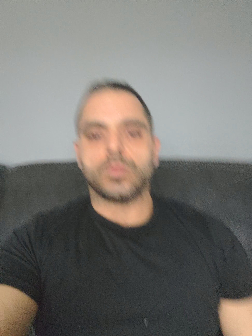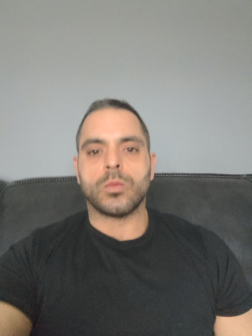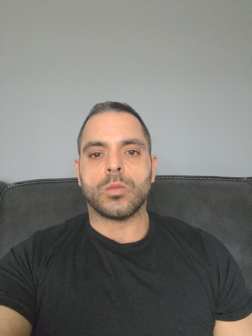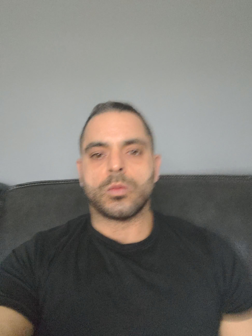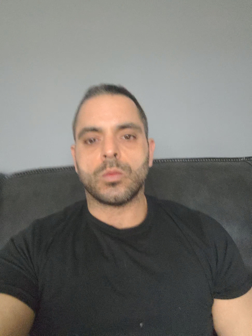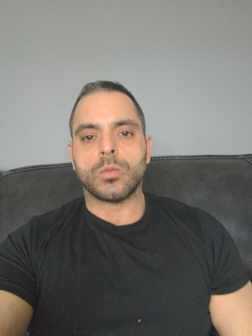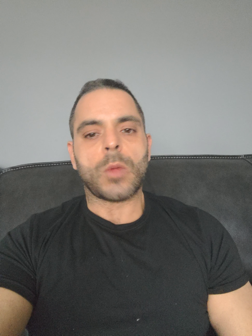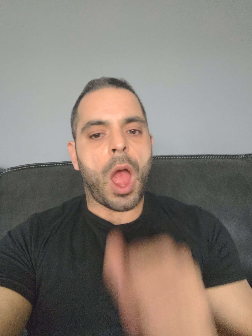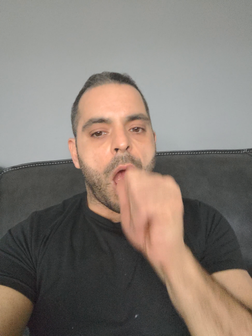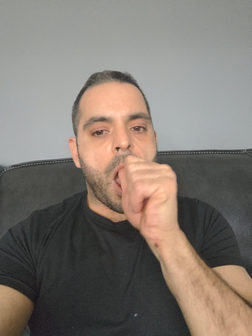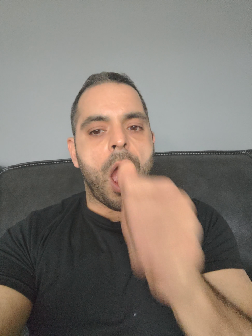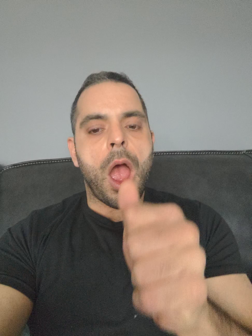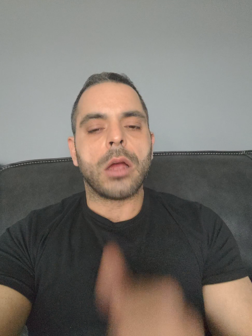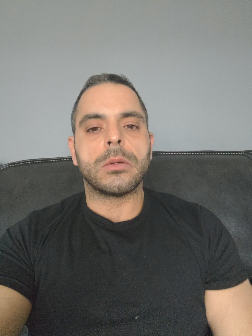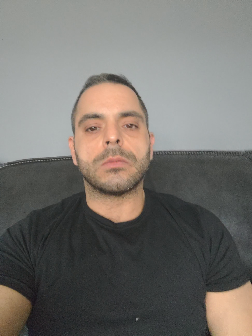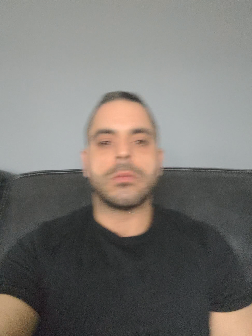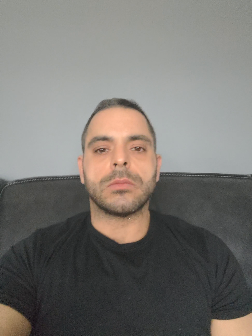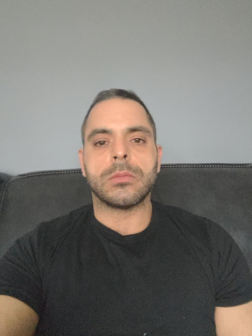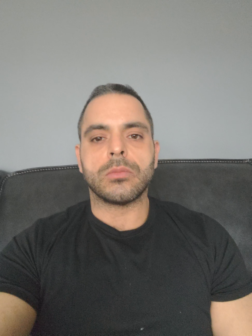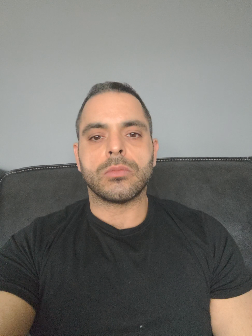nuts